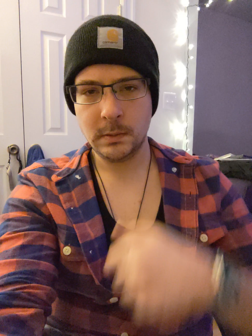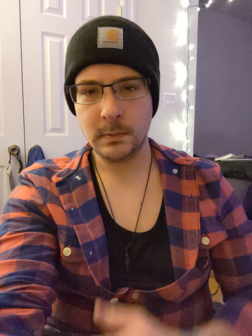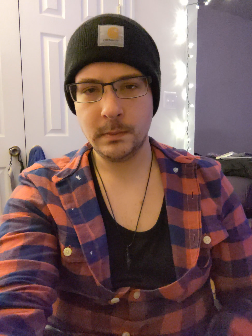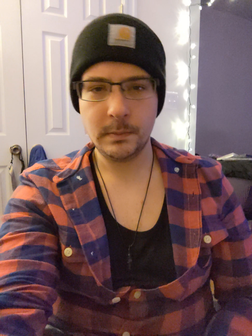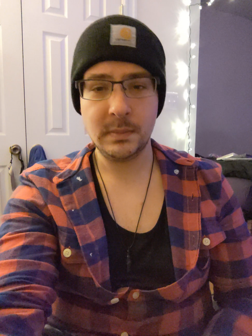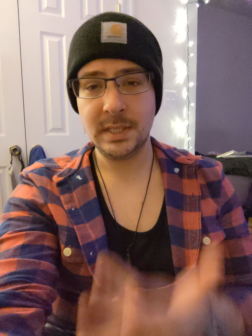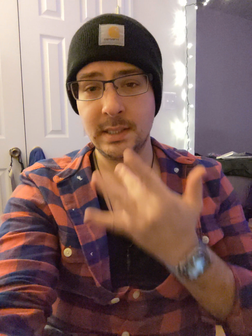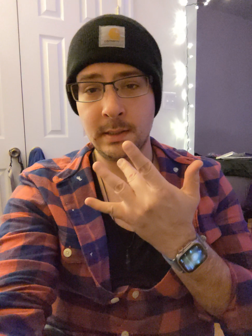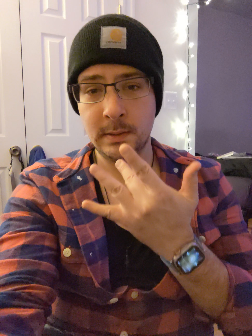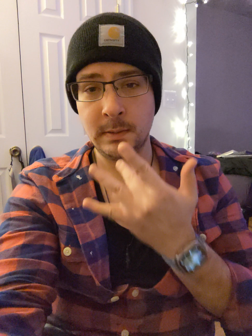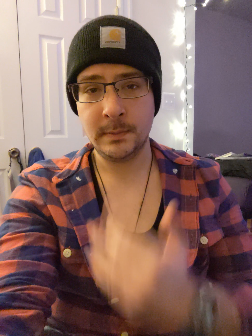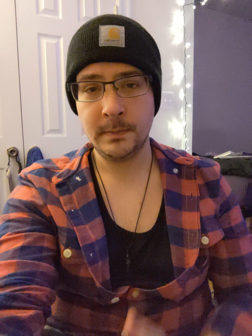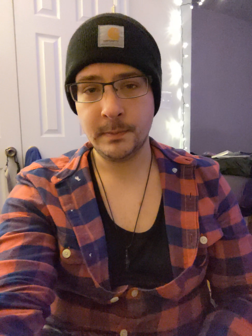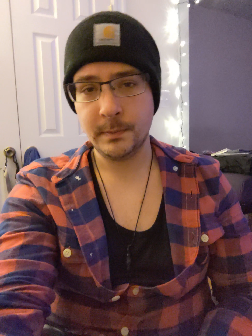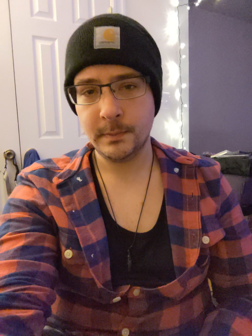taste